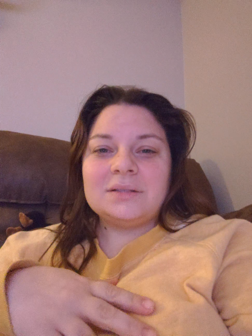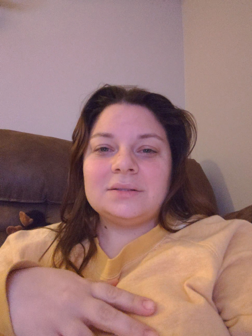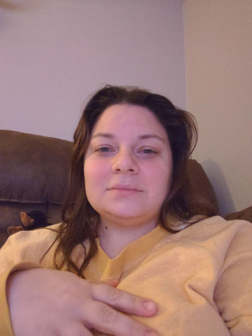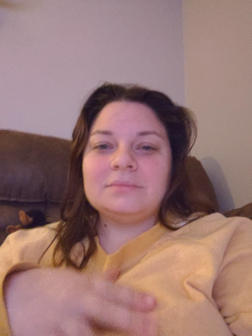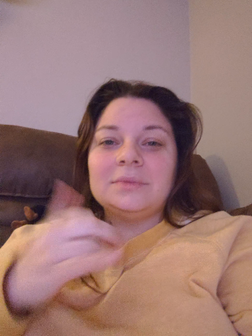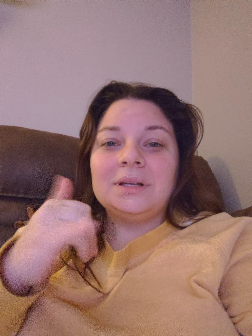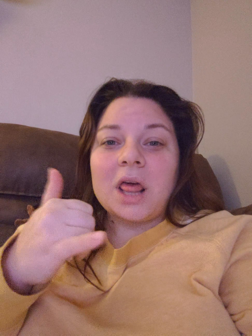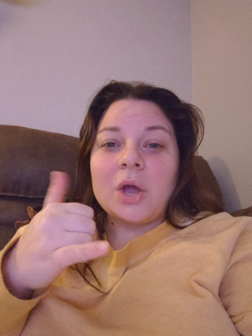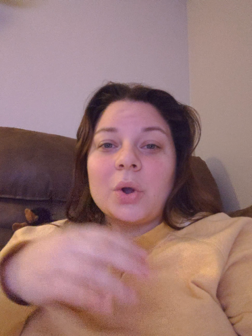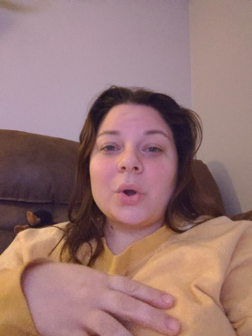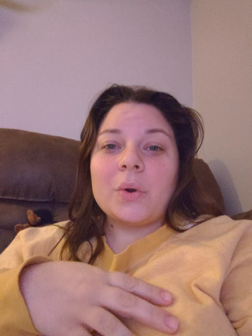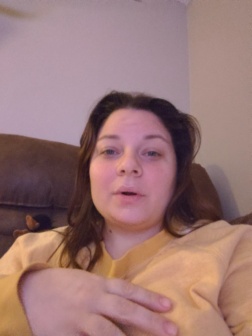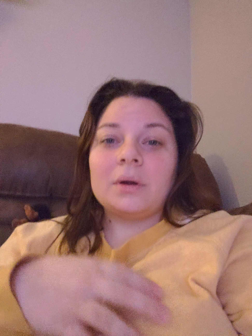yellow